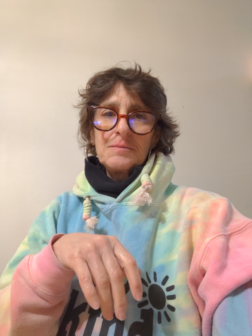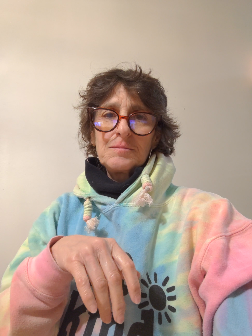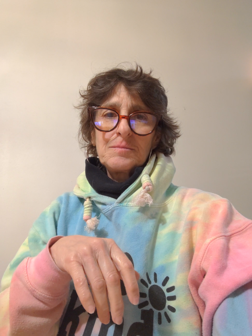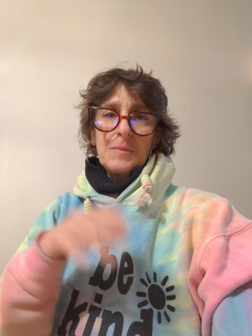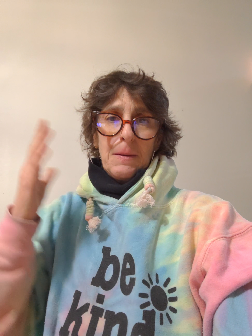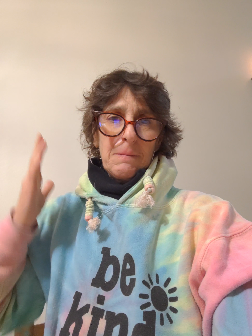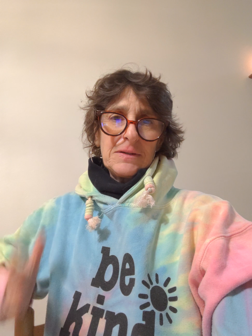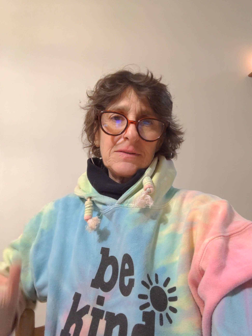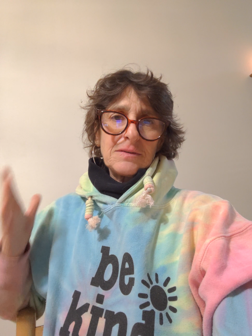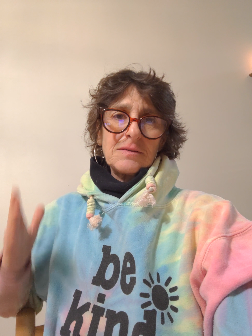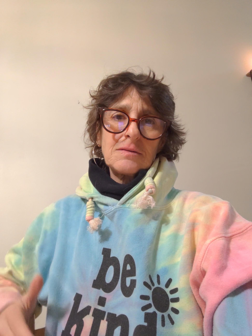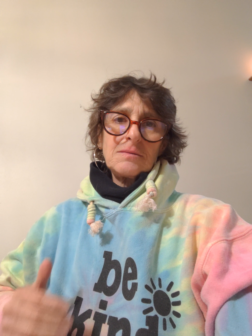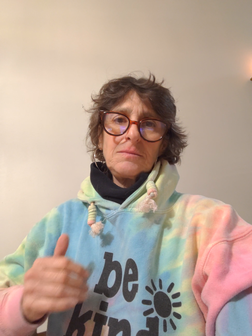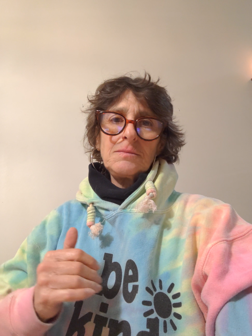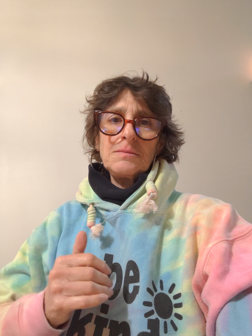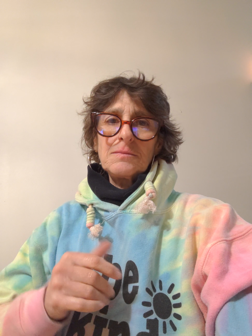beside